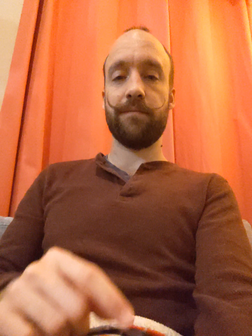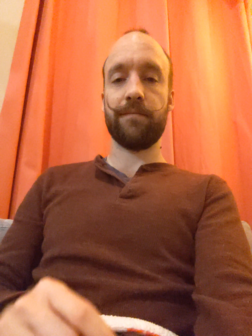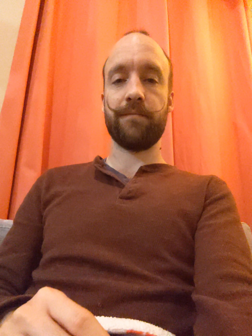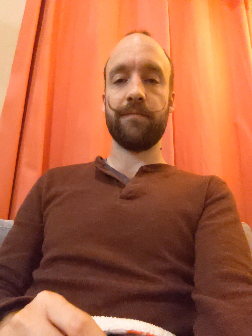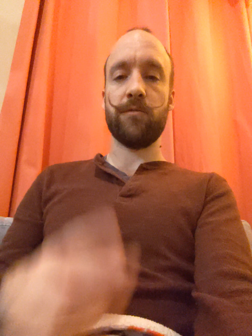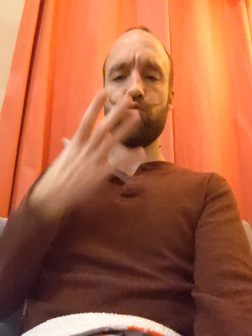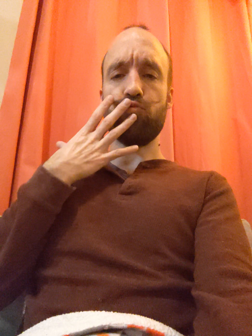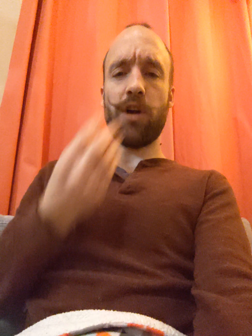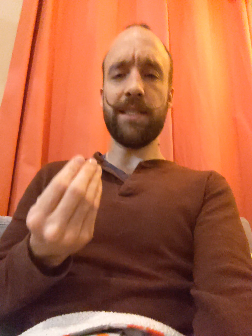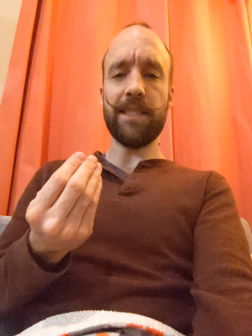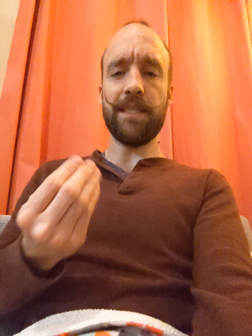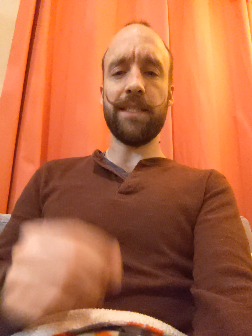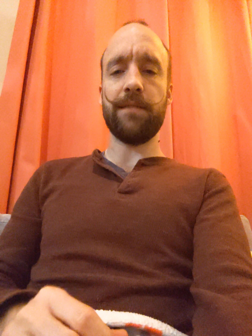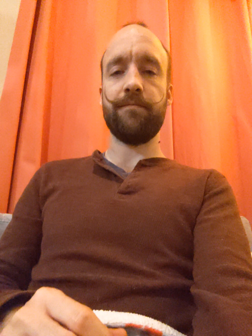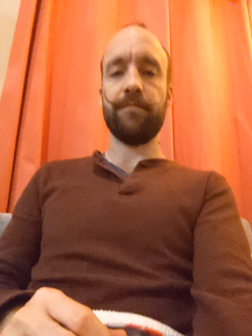wet